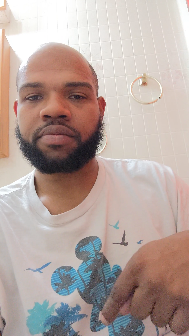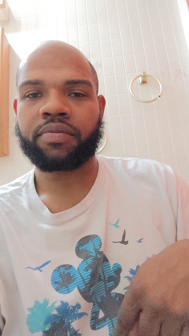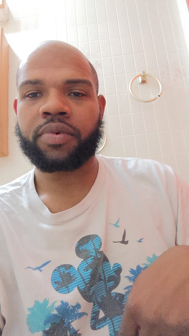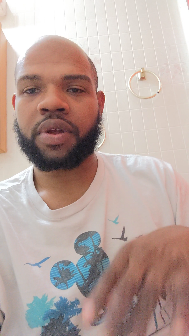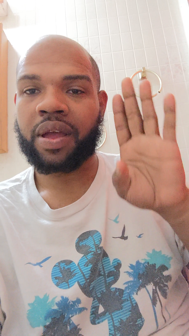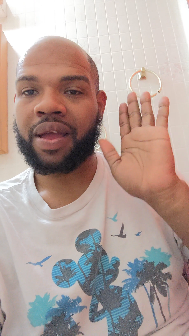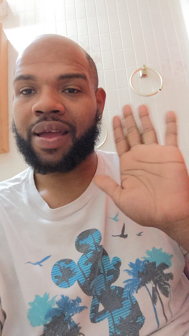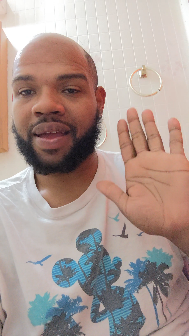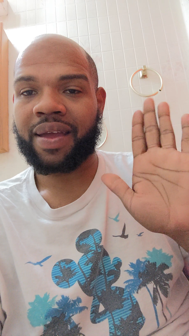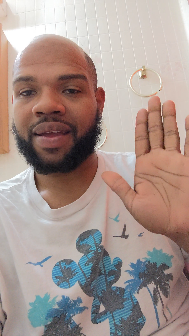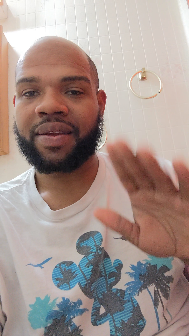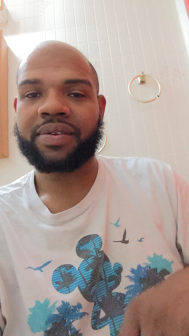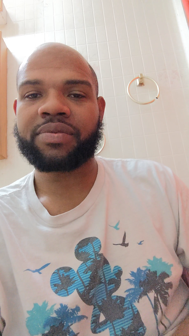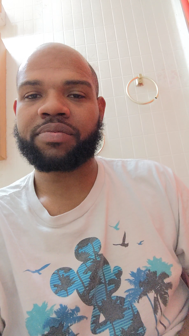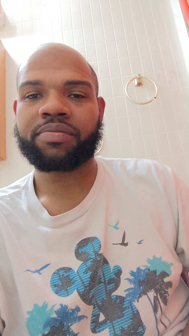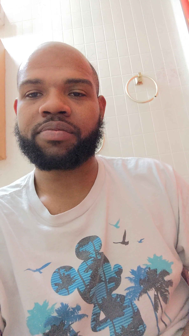hi